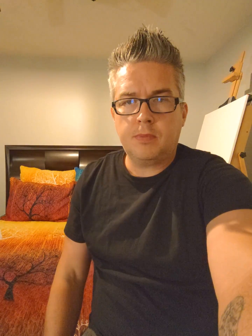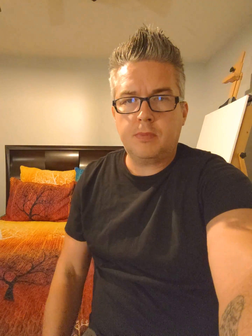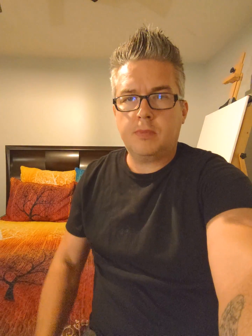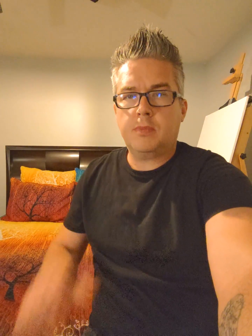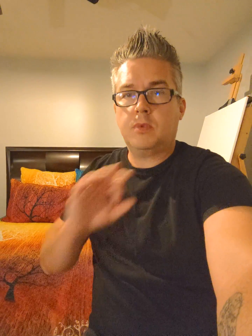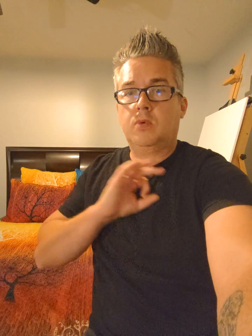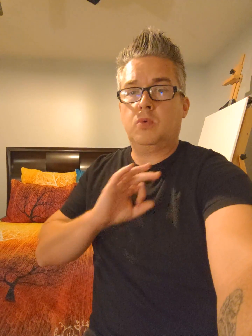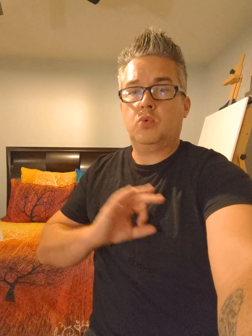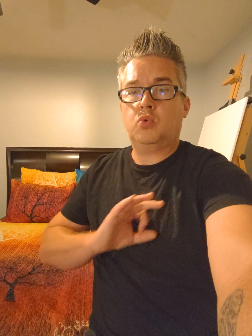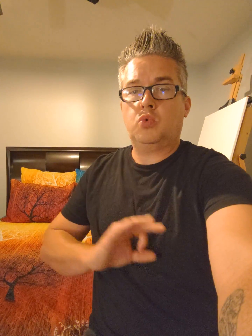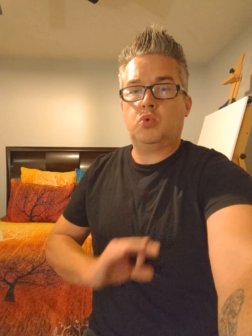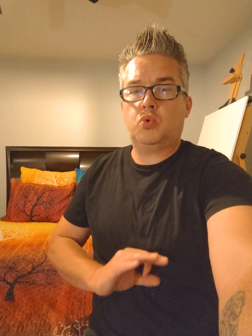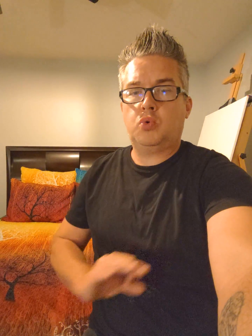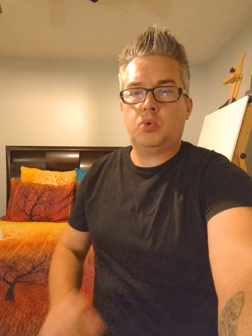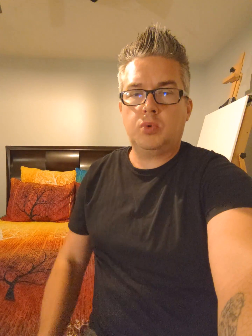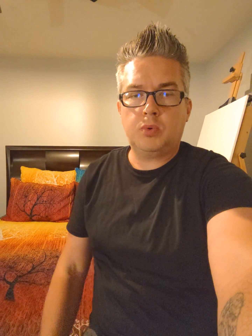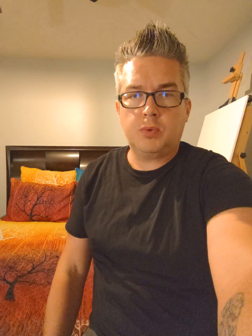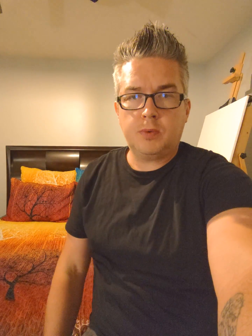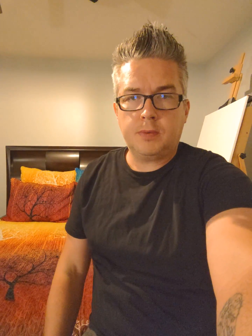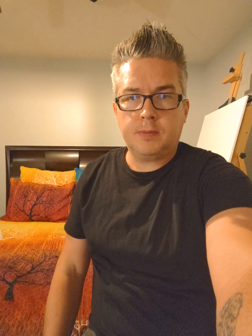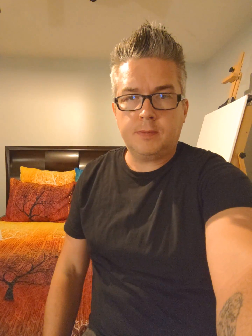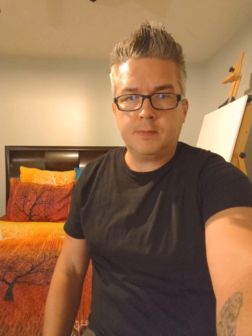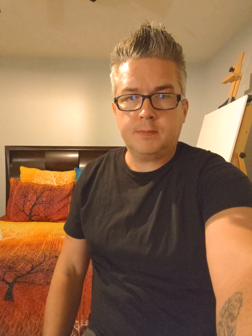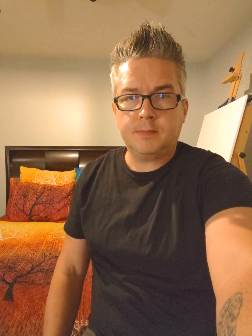button